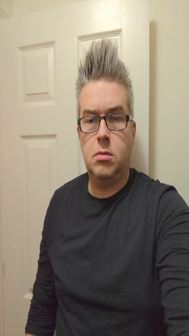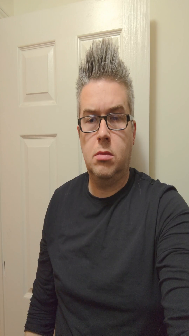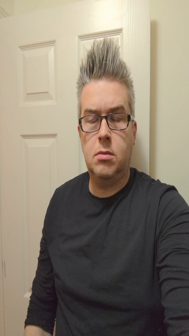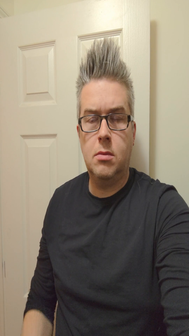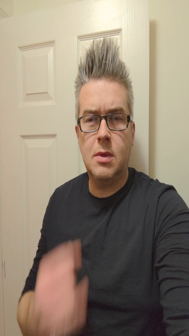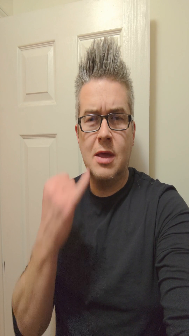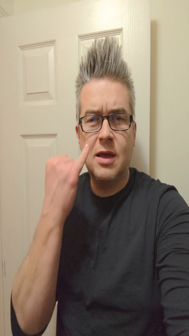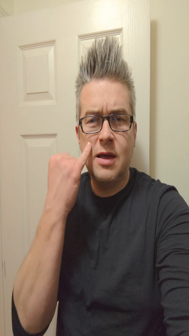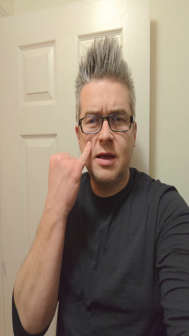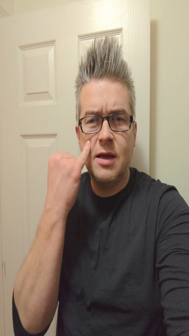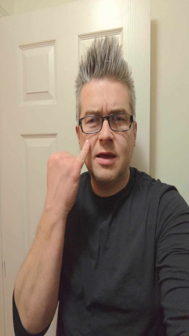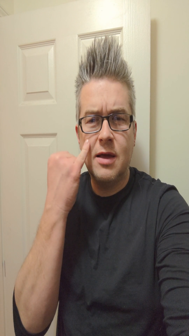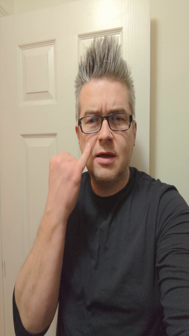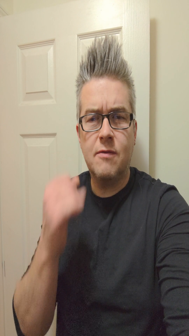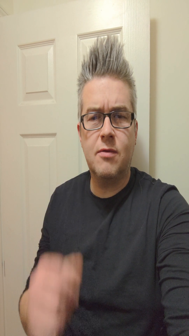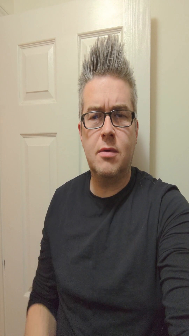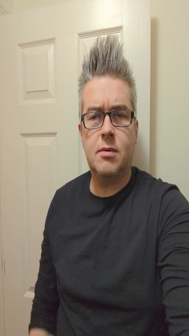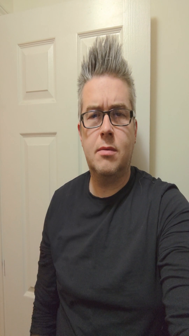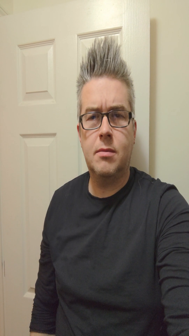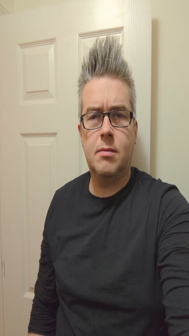if